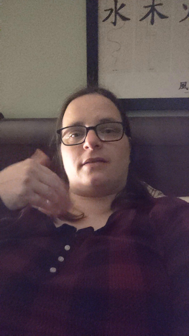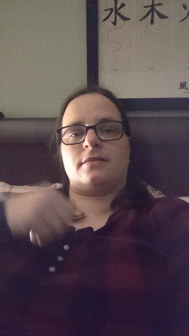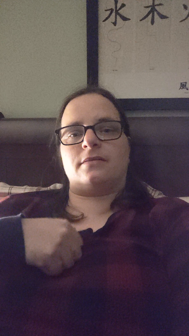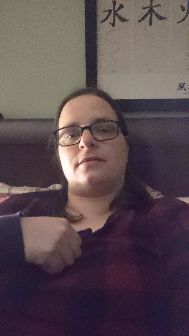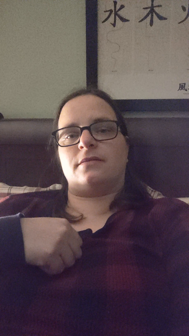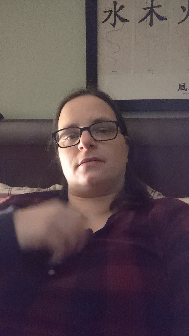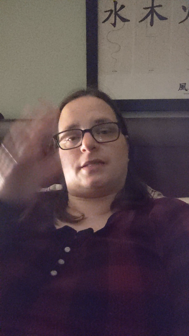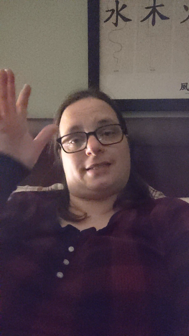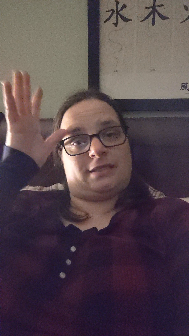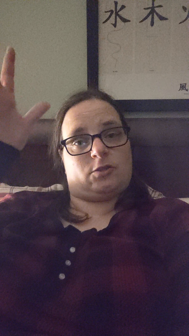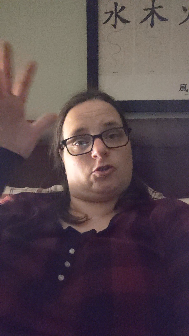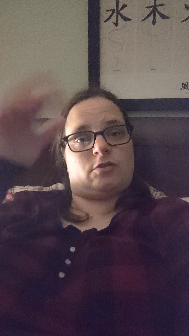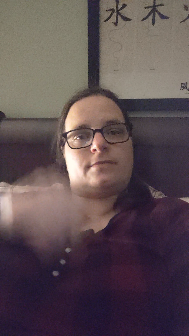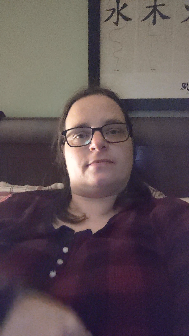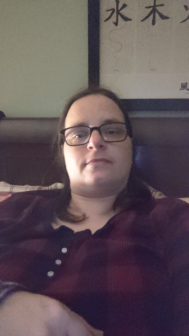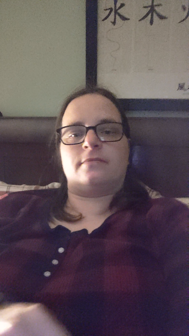deer